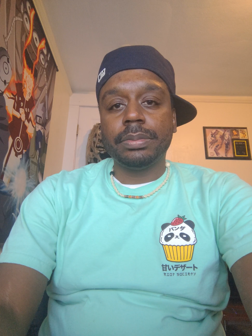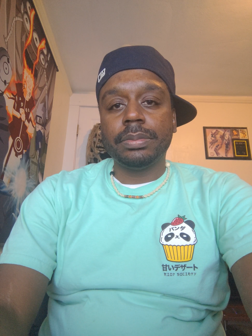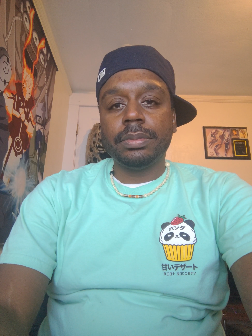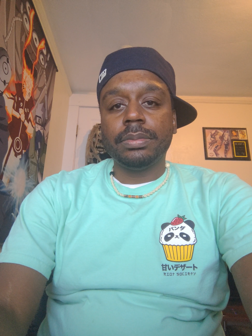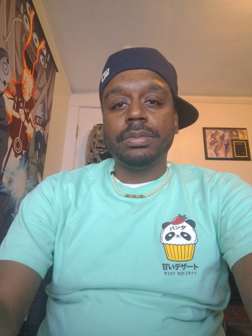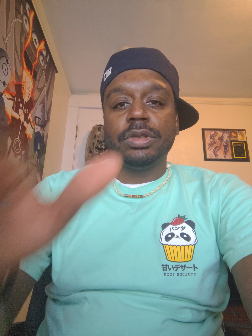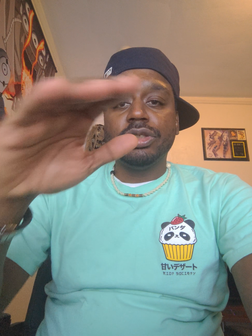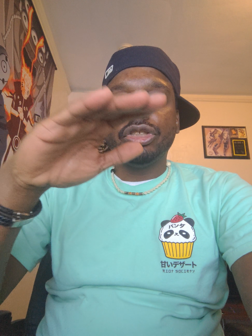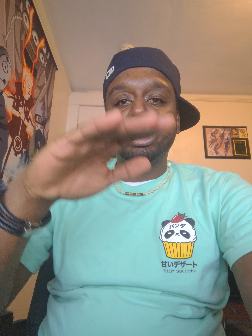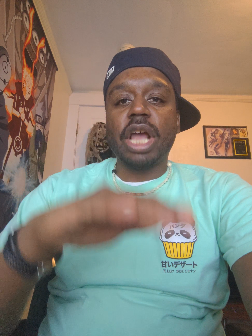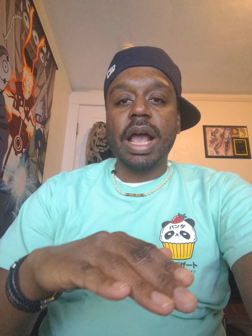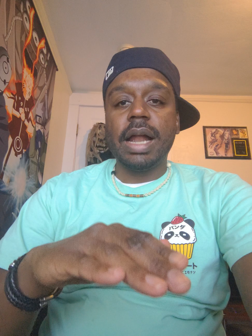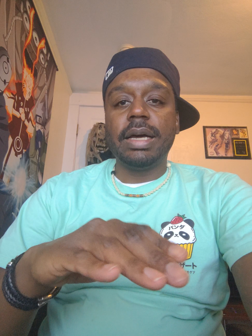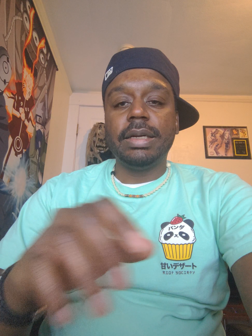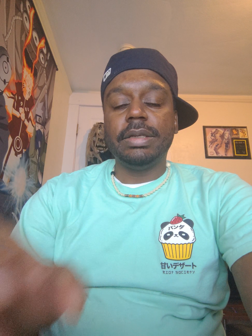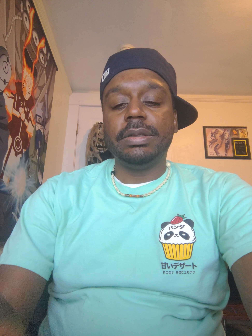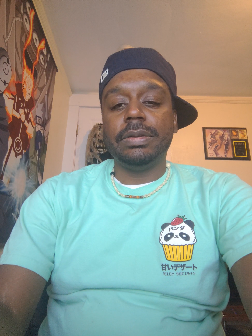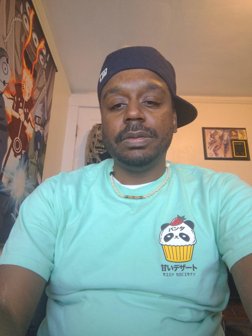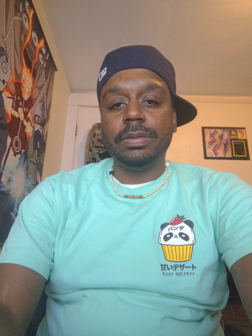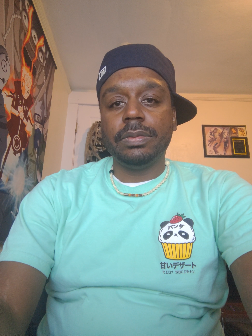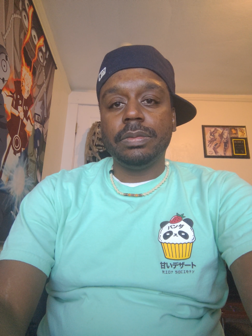child